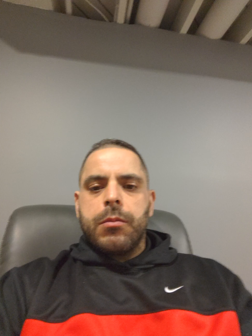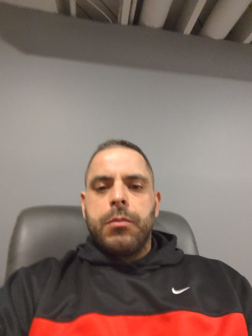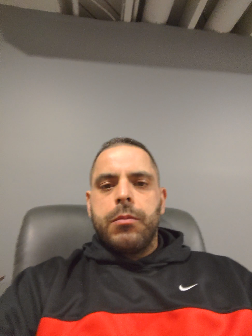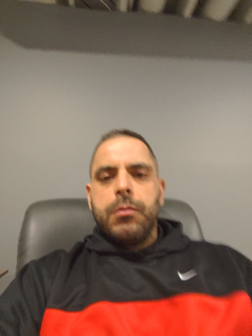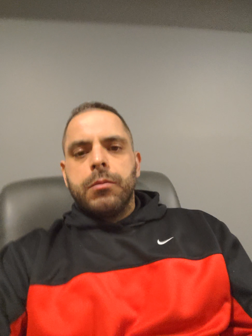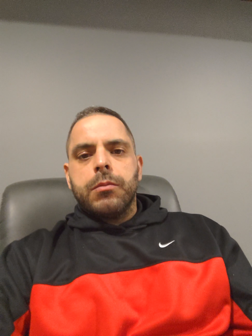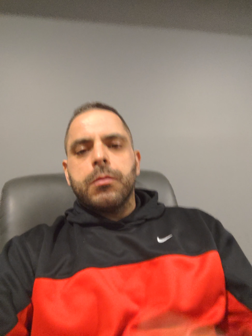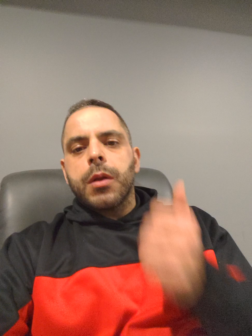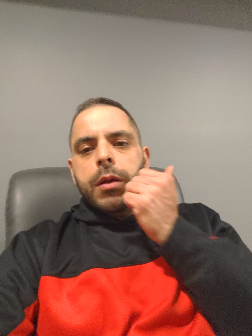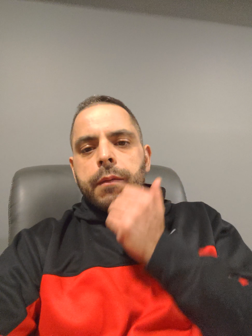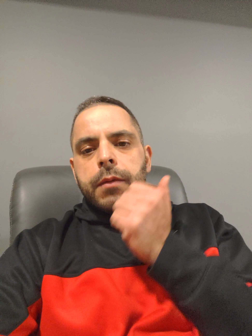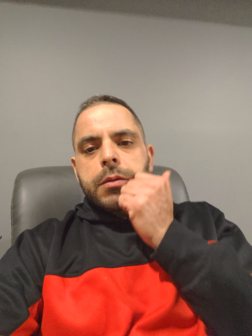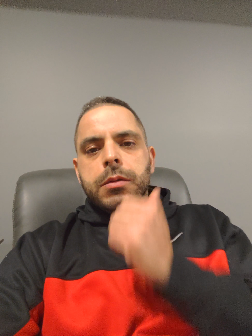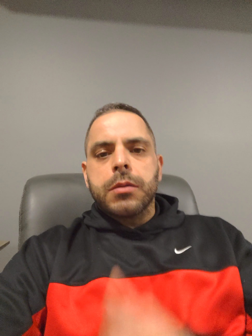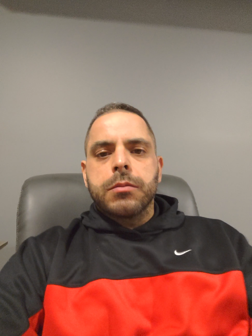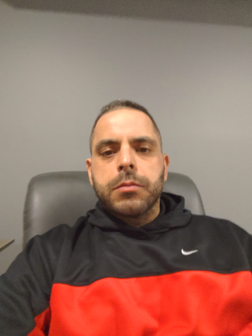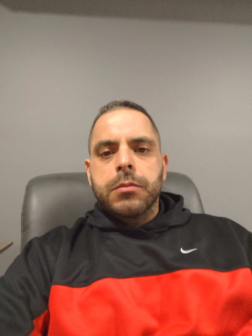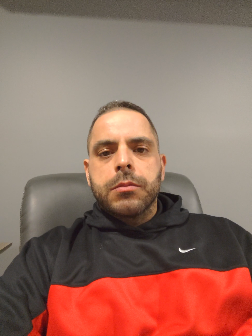every